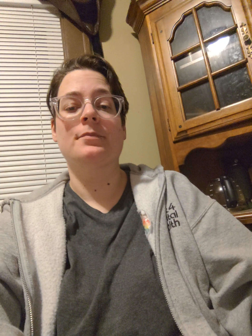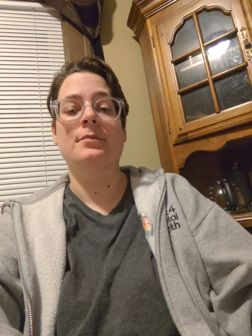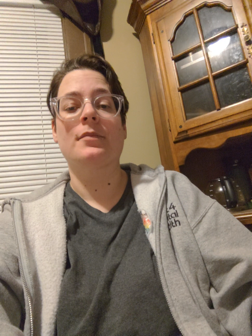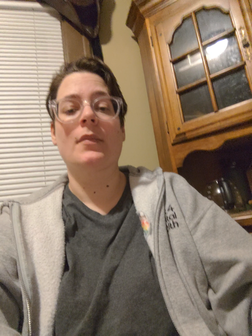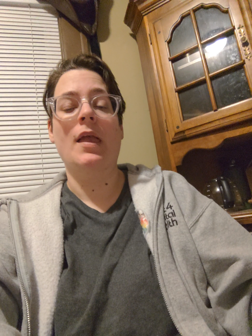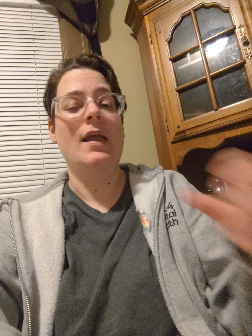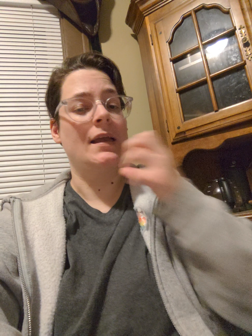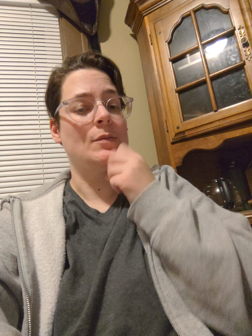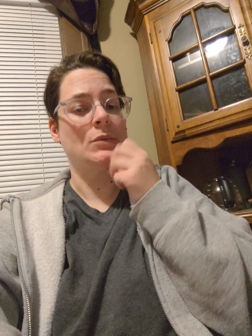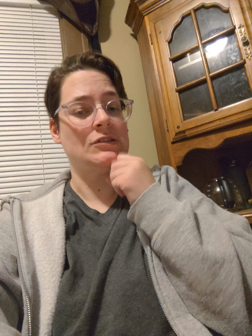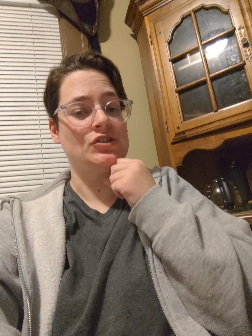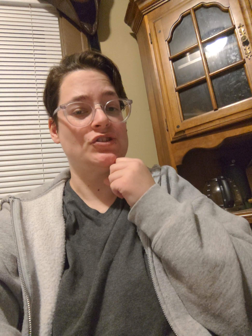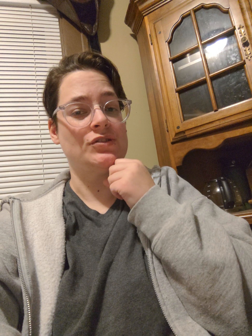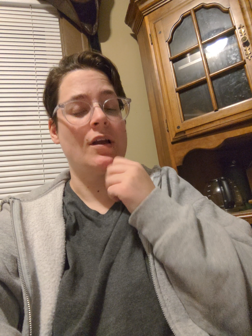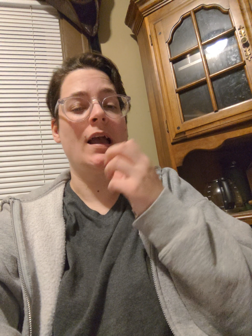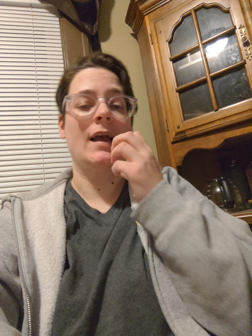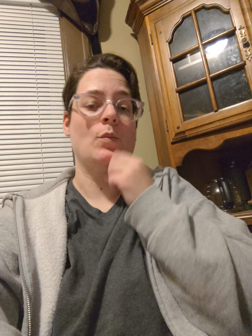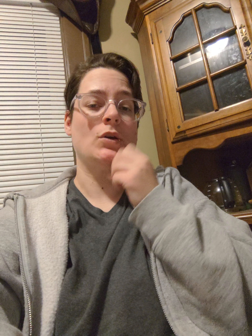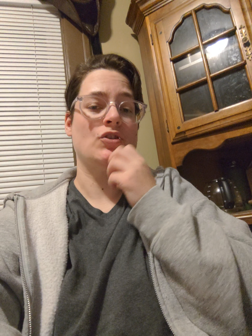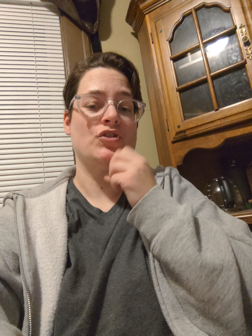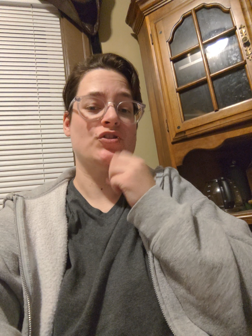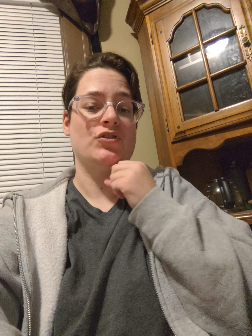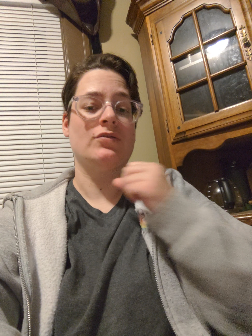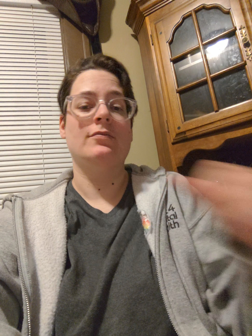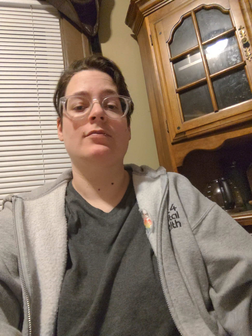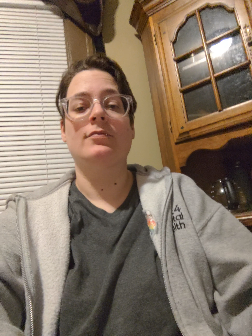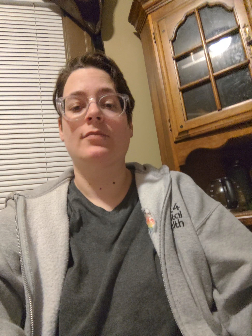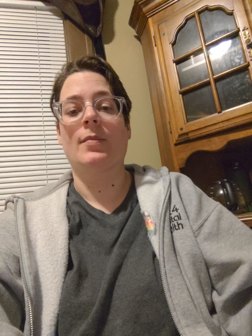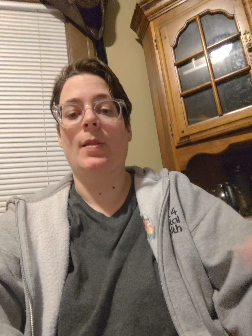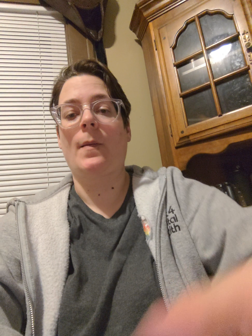underwear